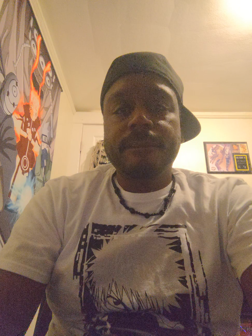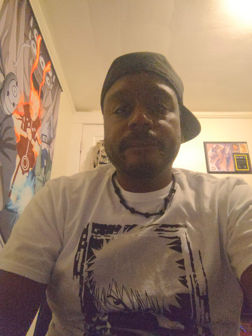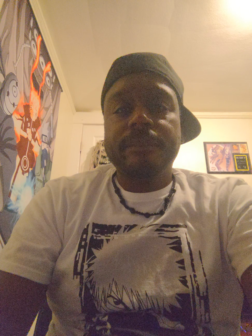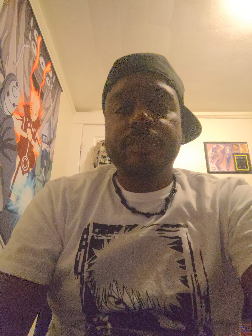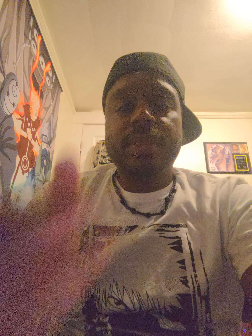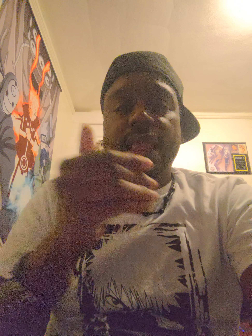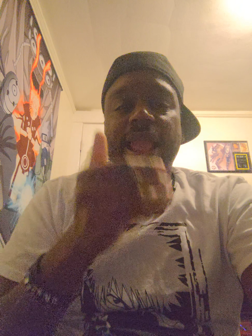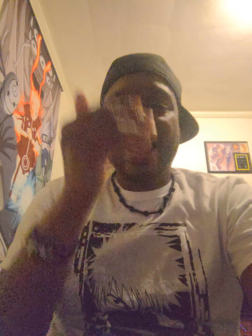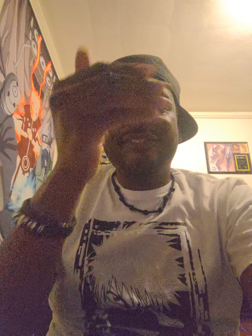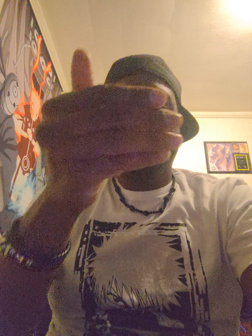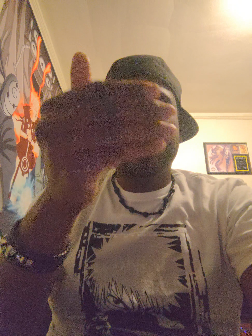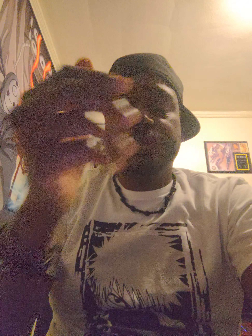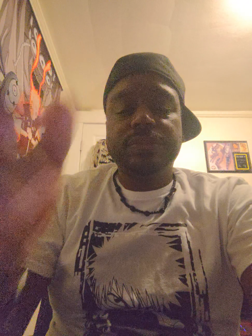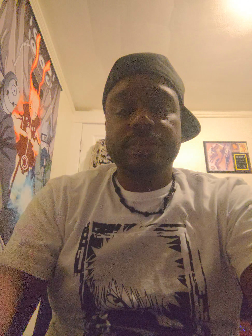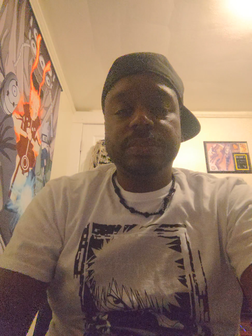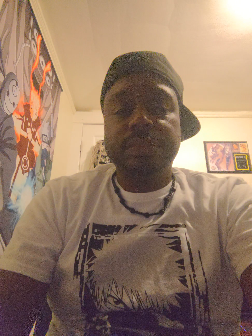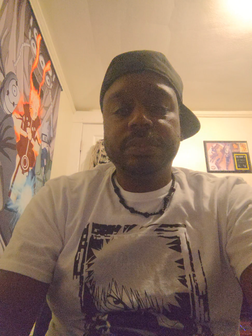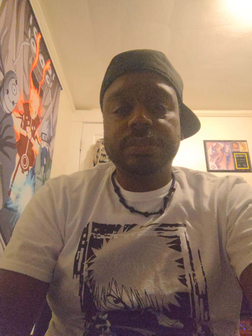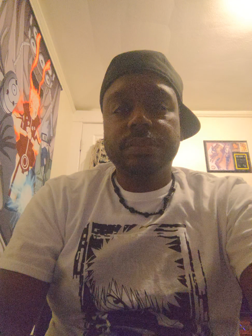after